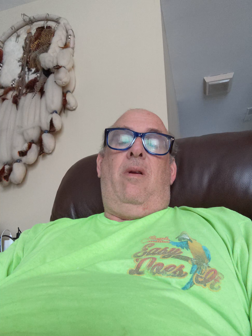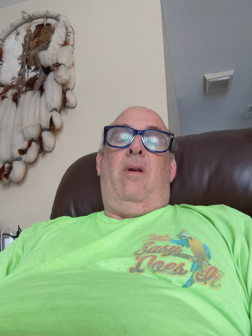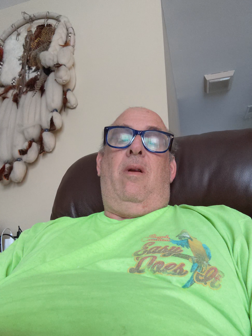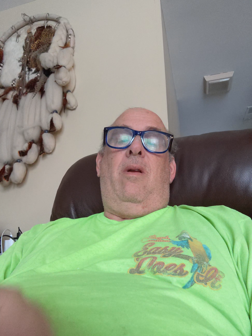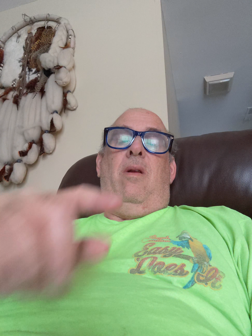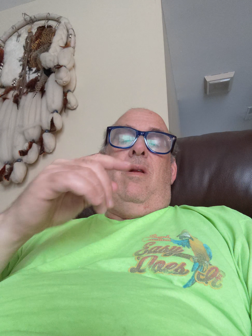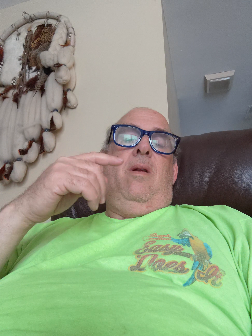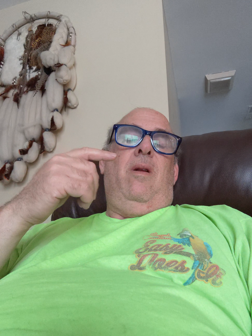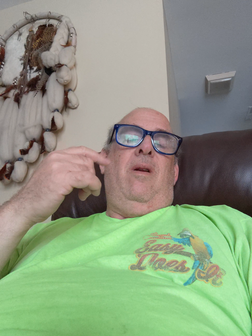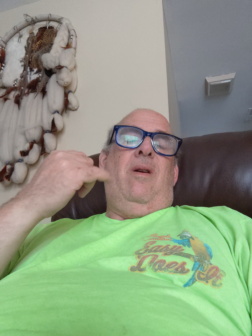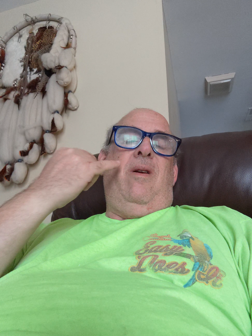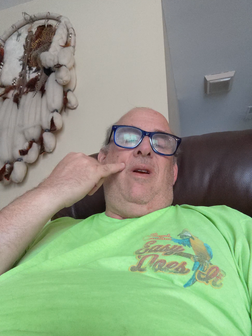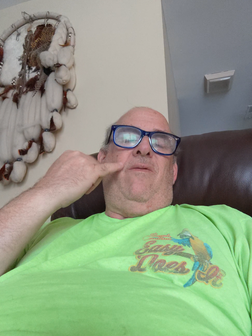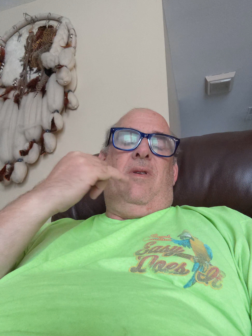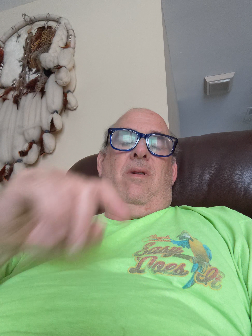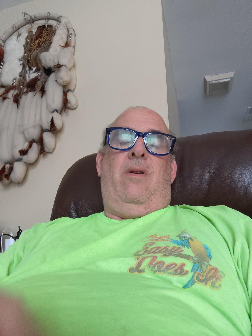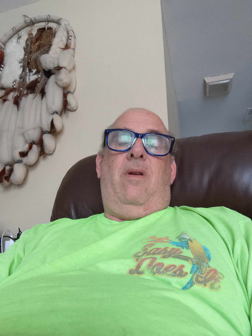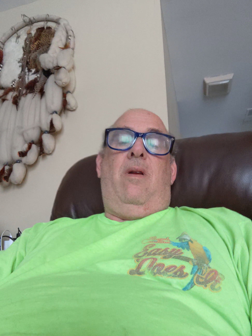if